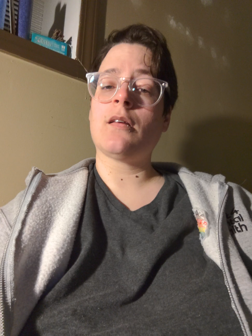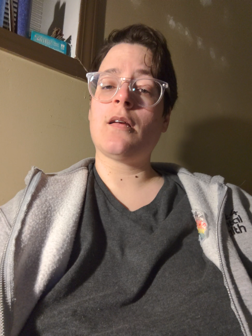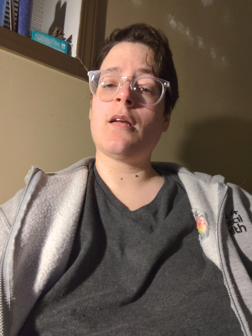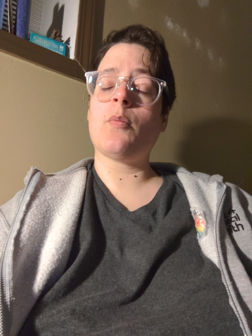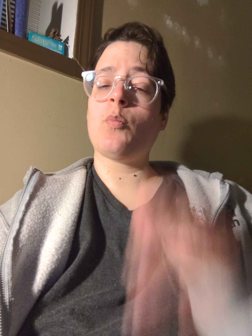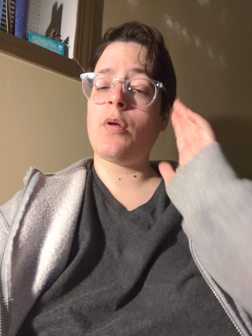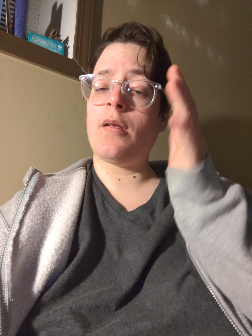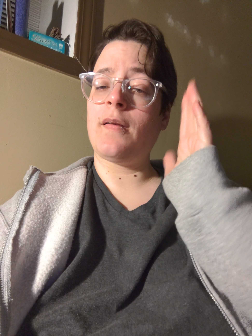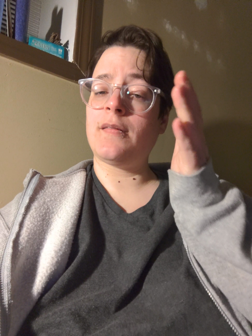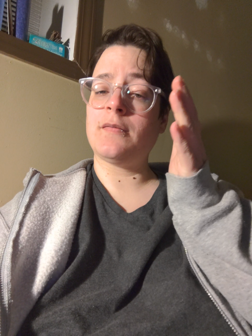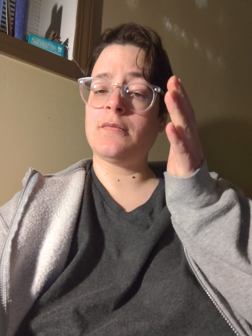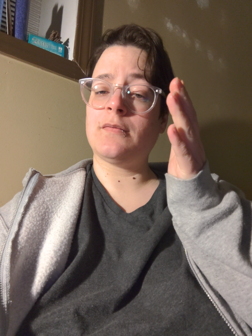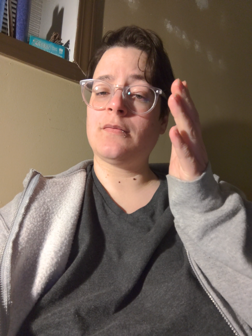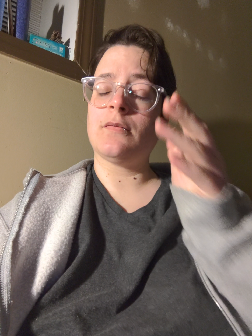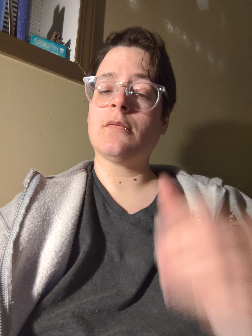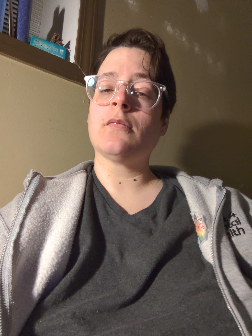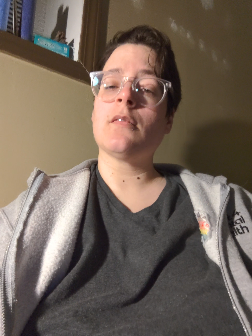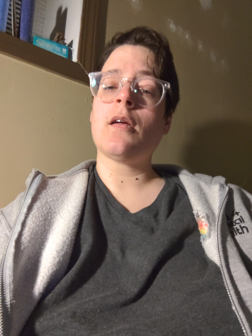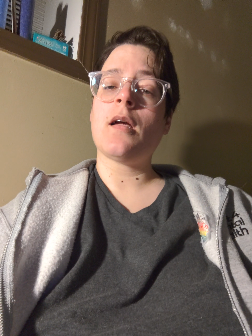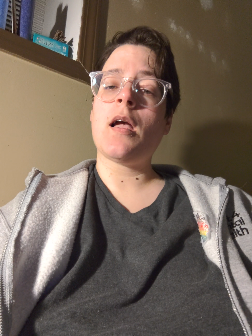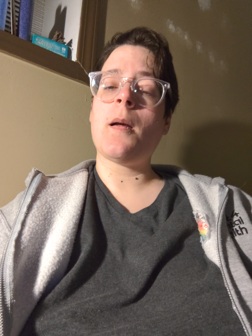will